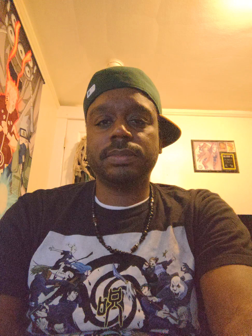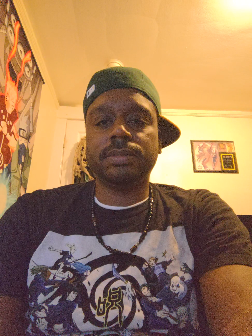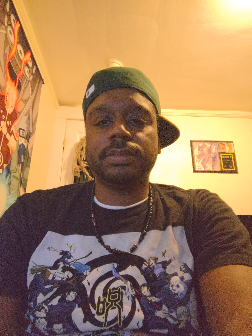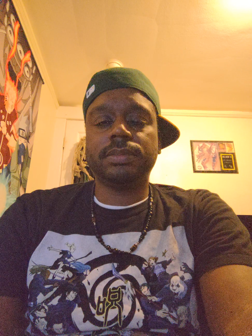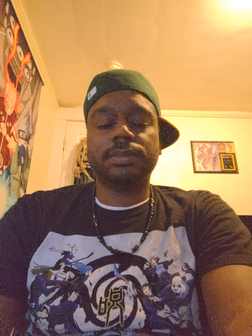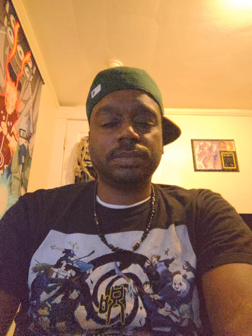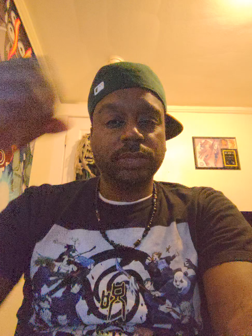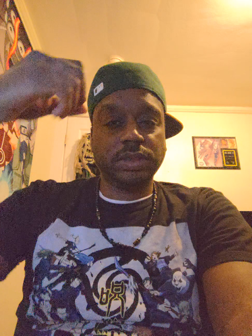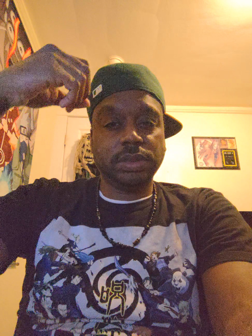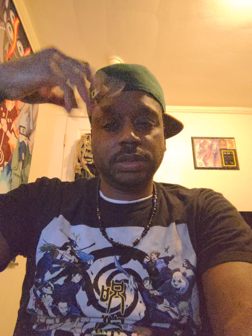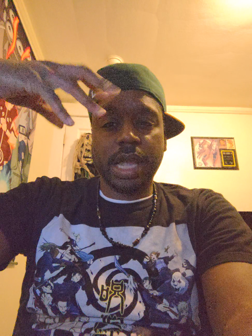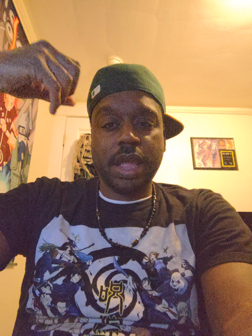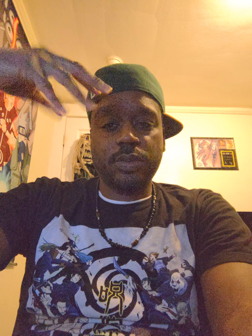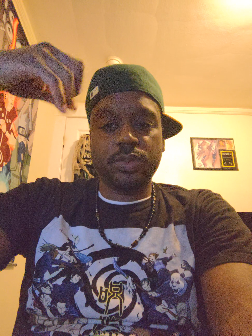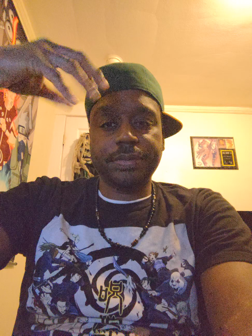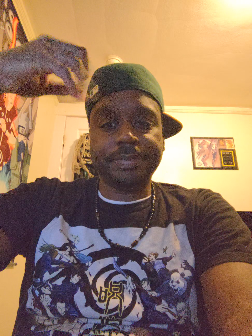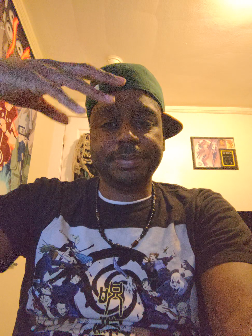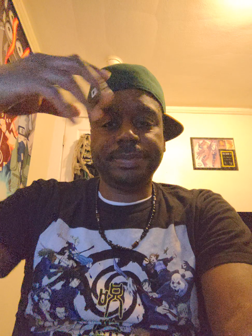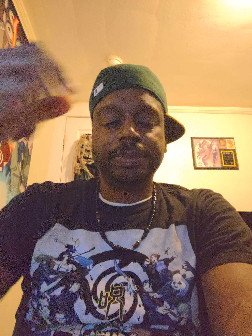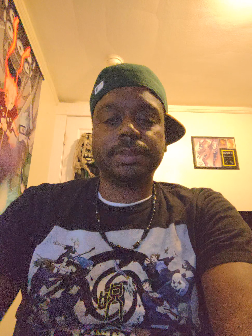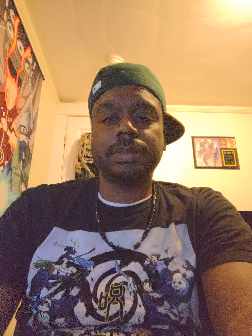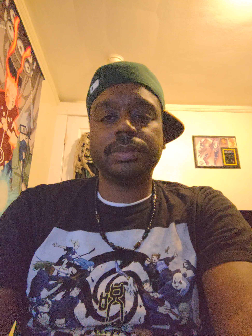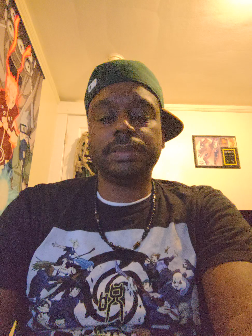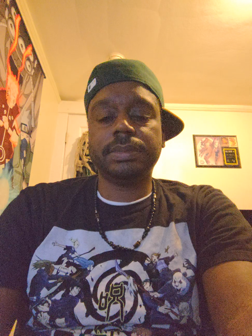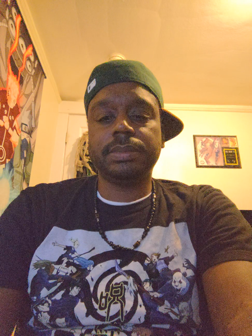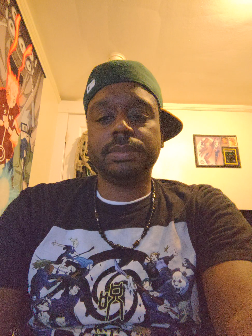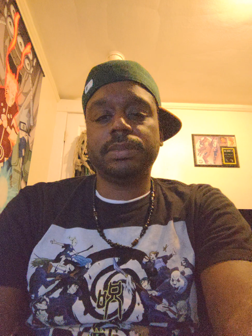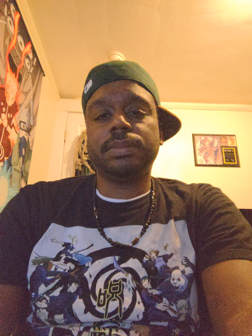shower